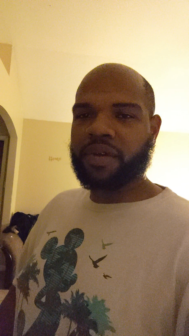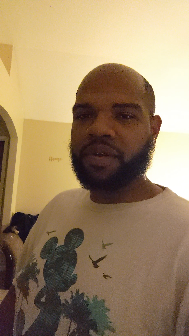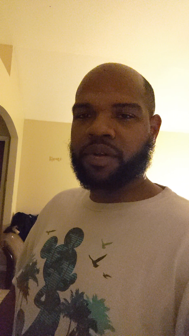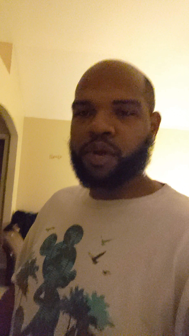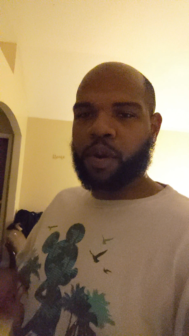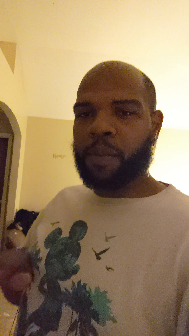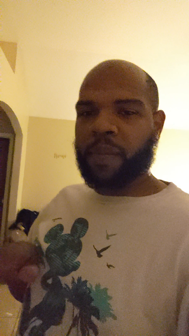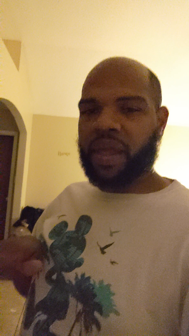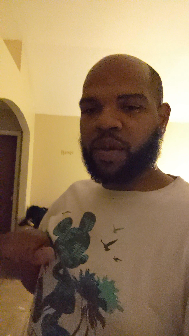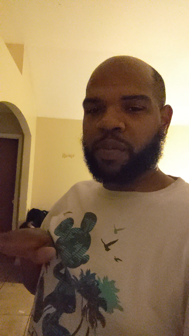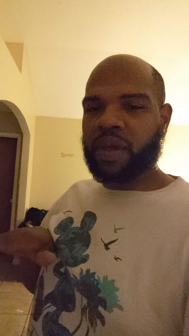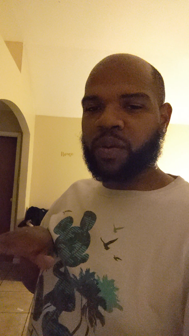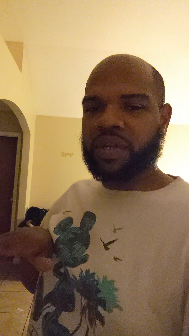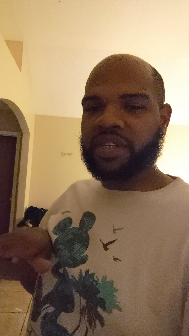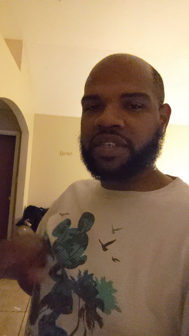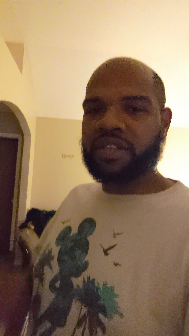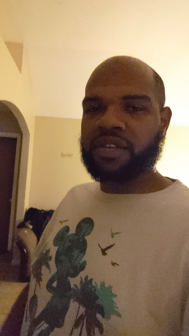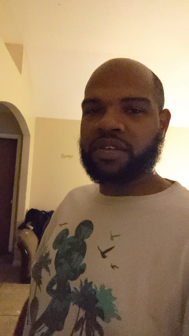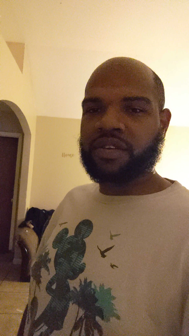penguin